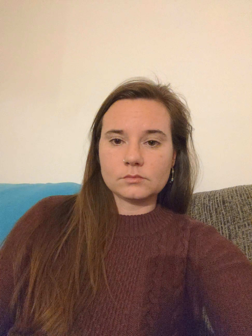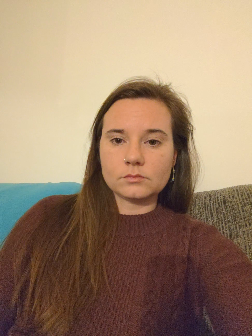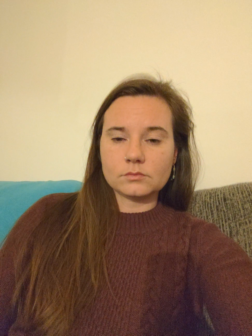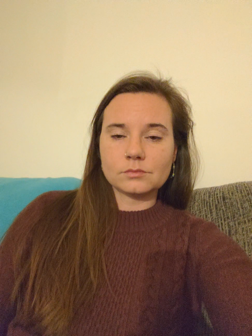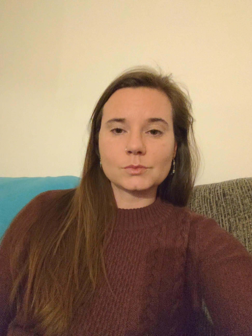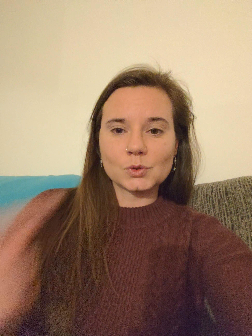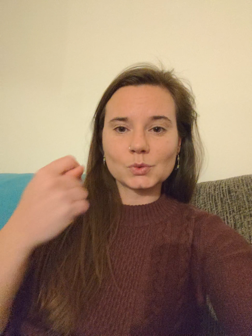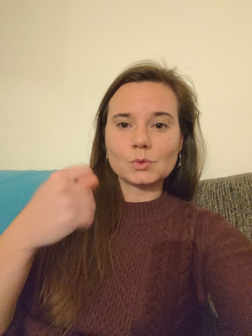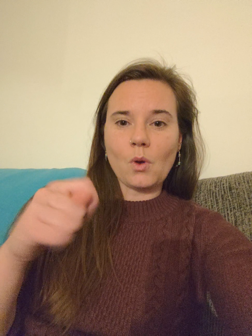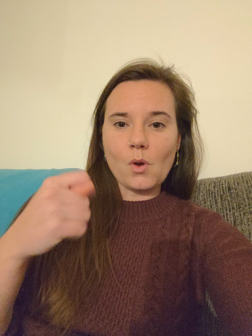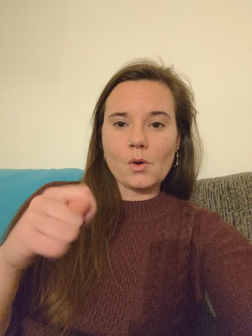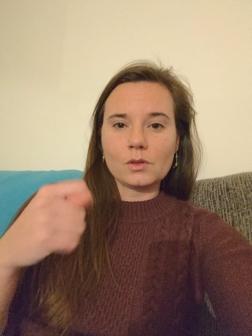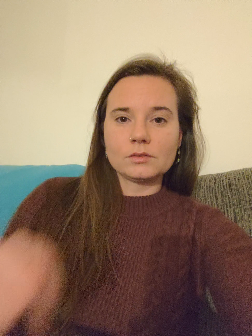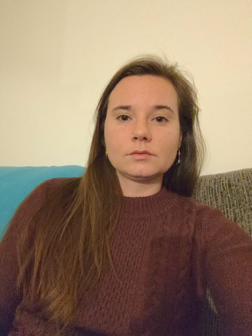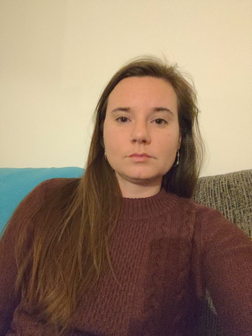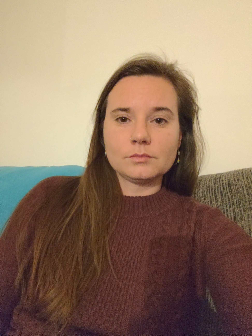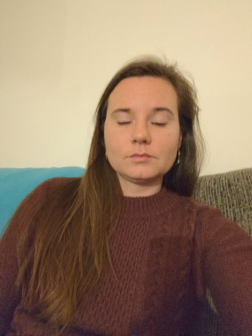toy